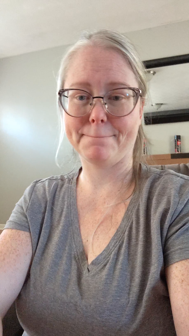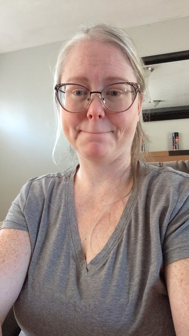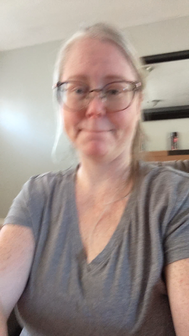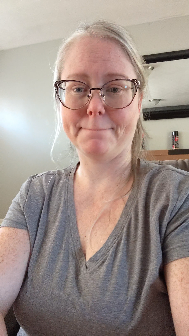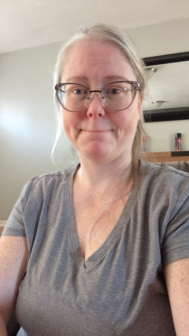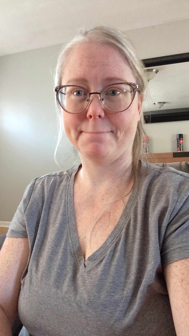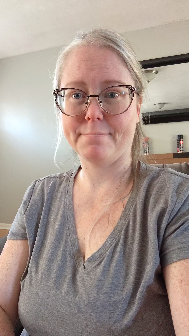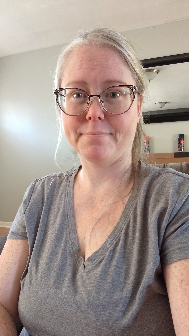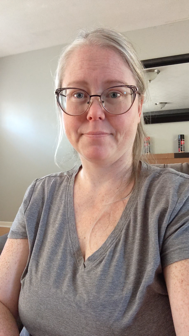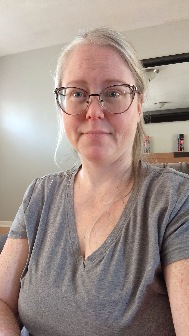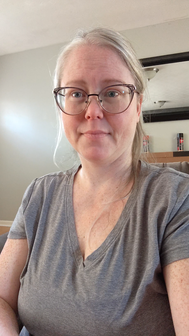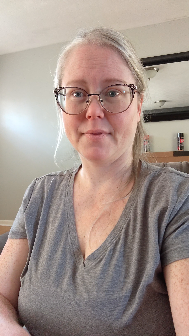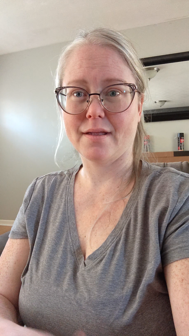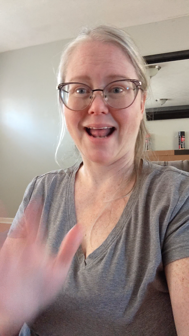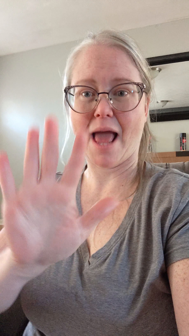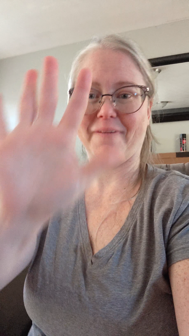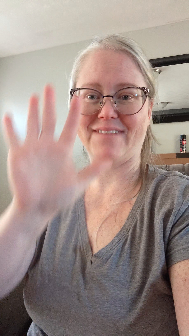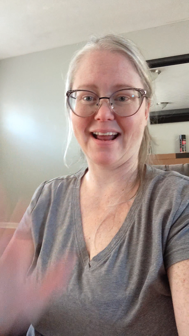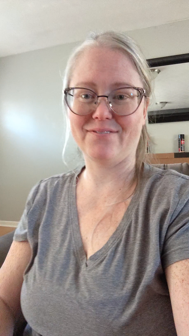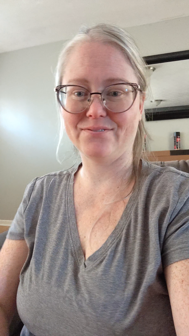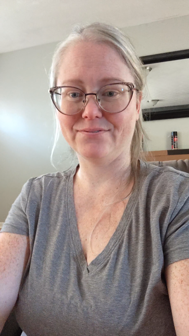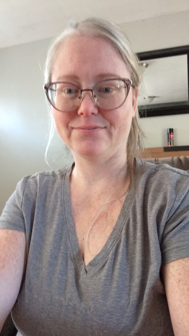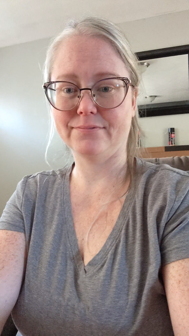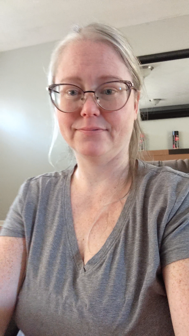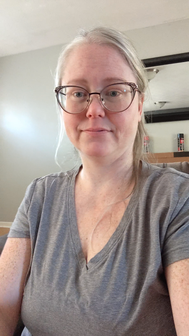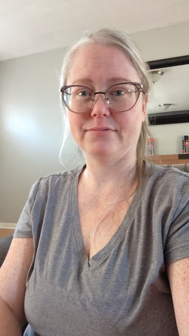give me five